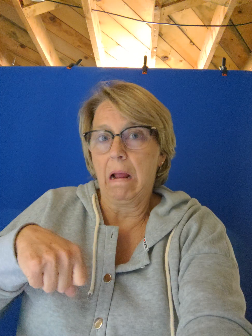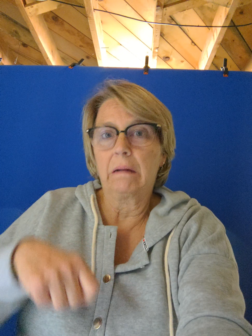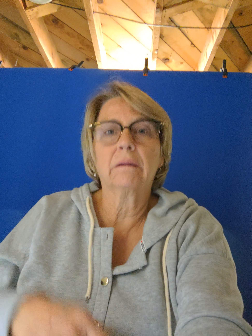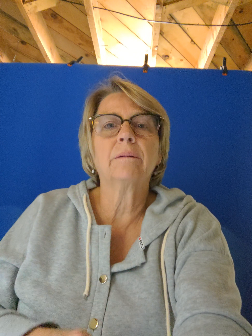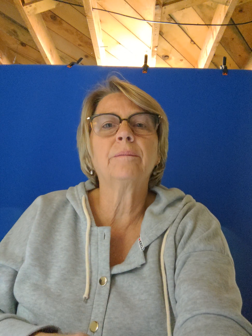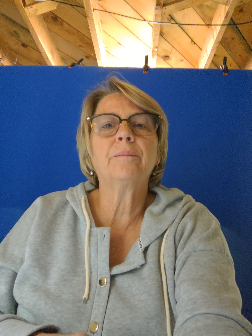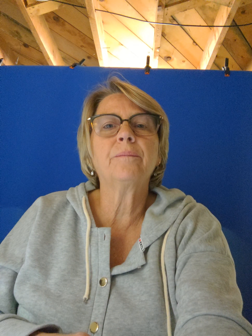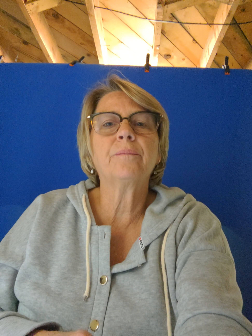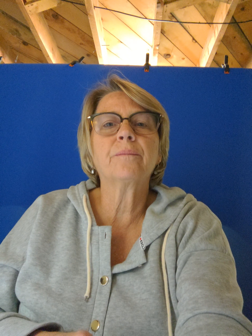can